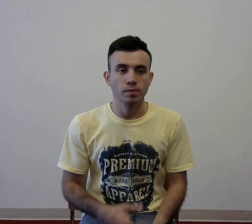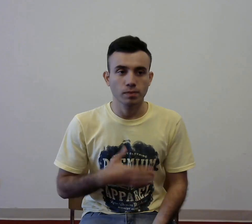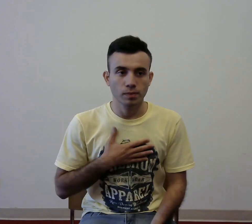mən